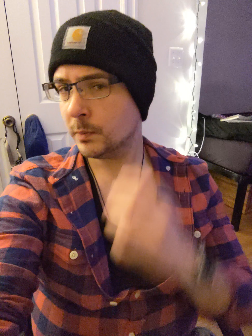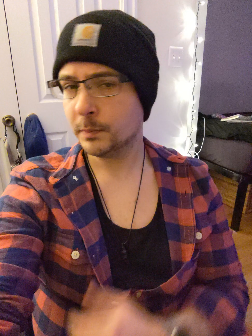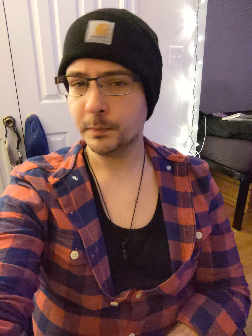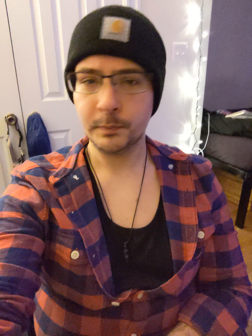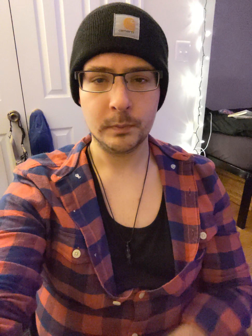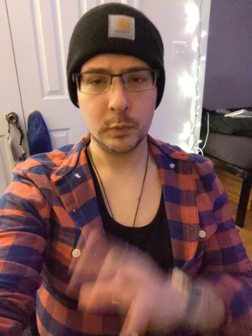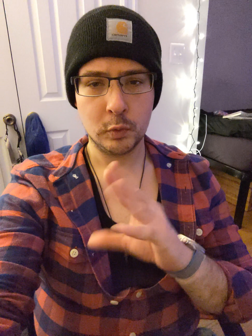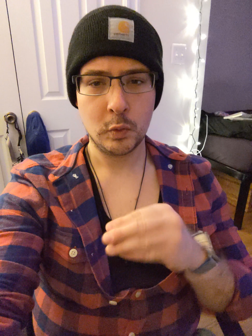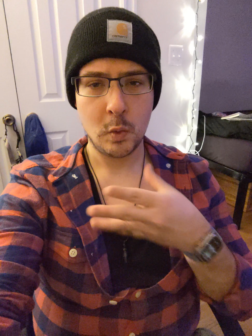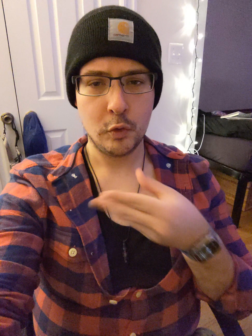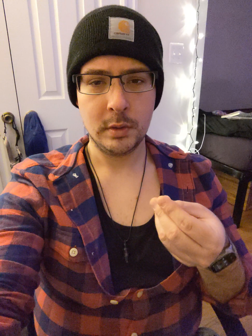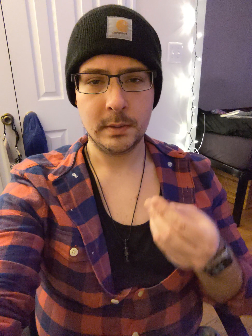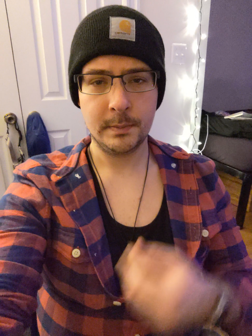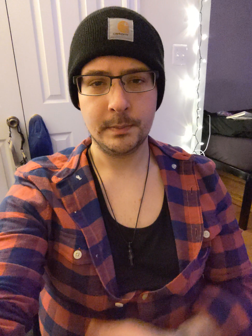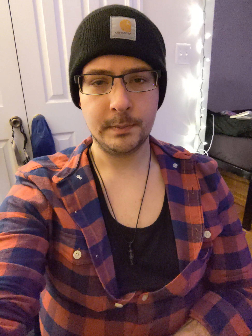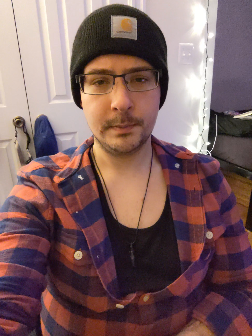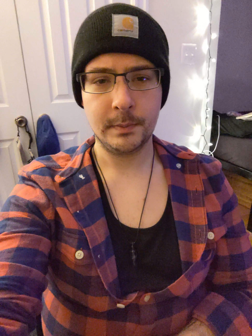story